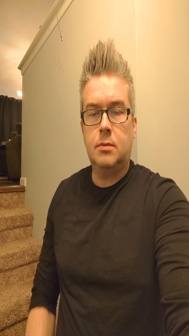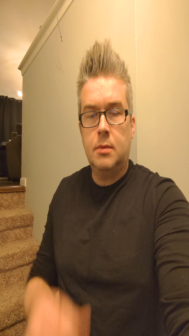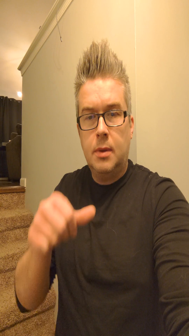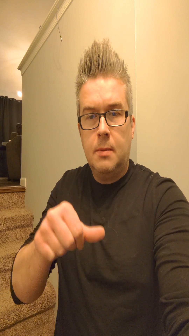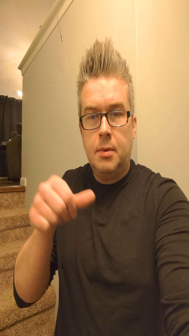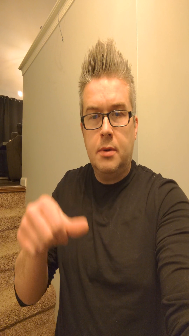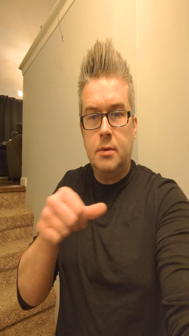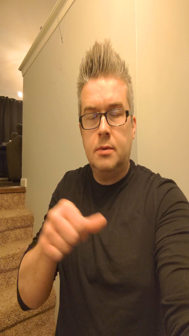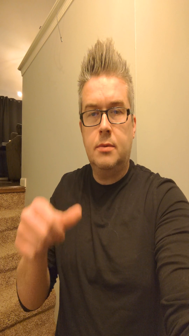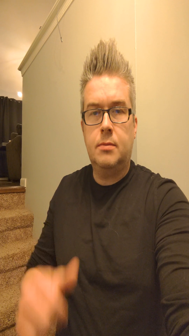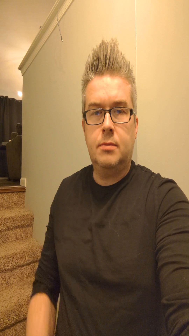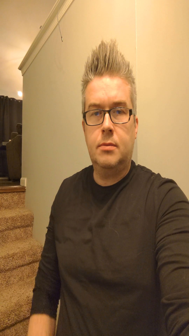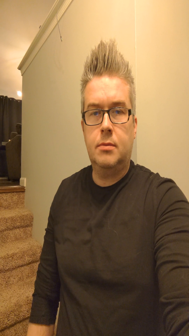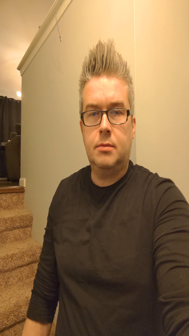puzzle